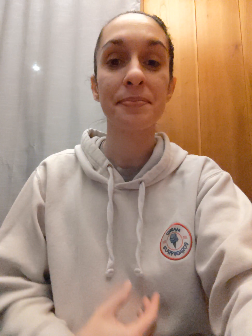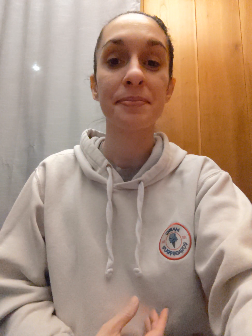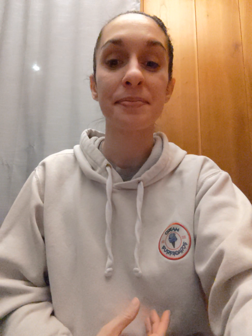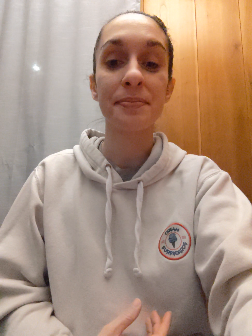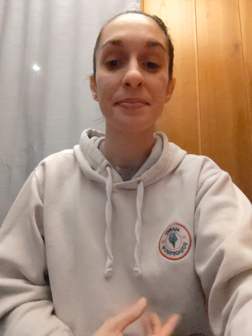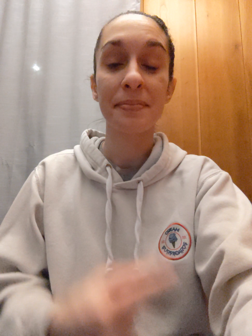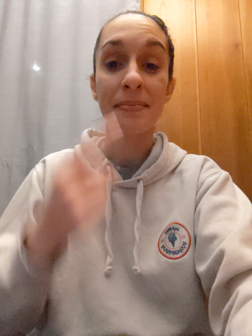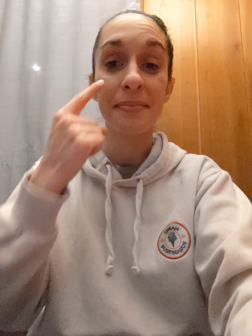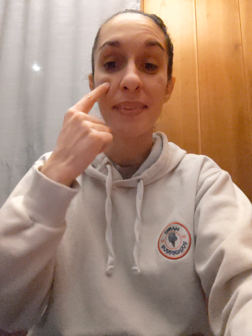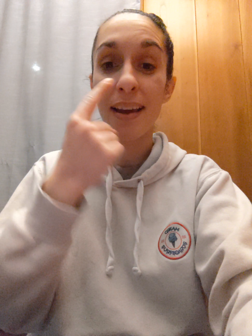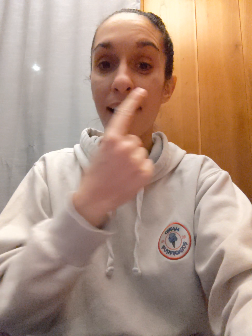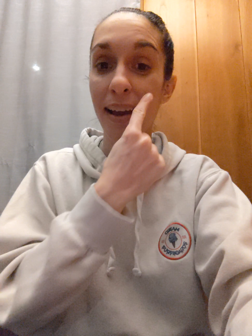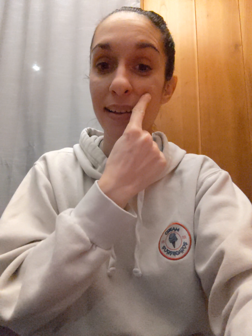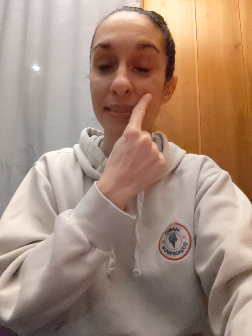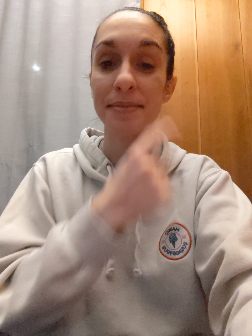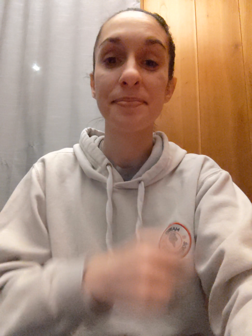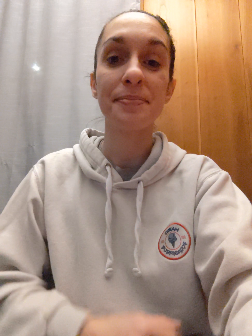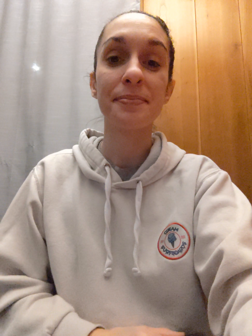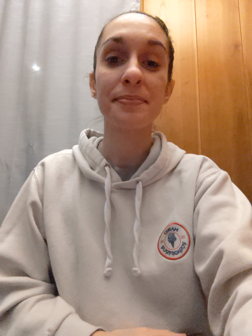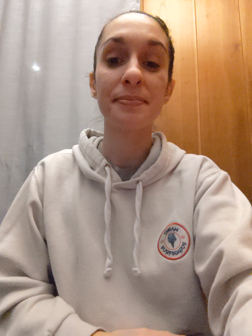eye